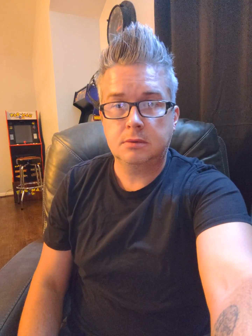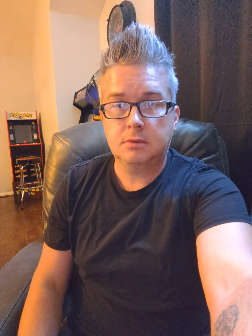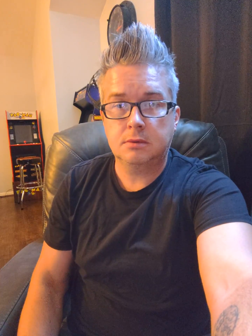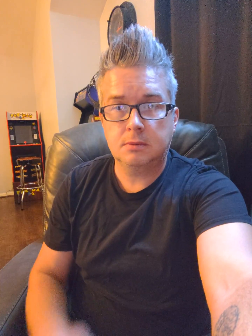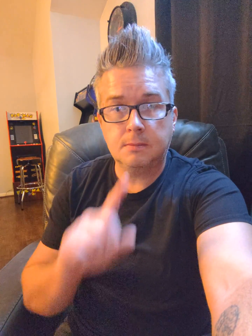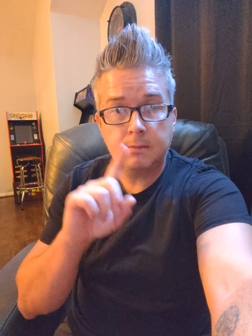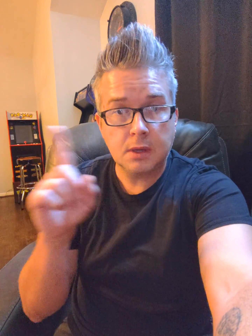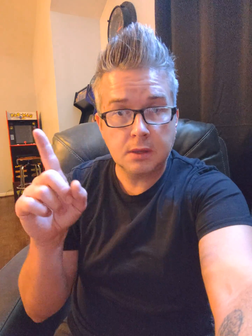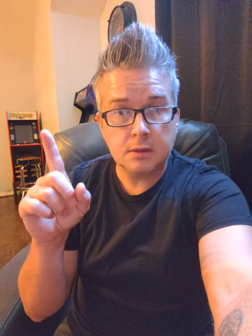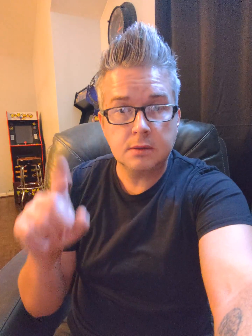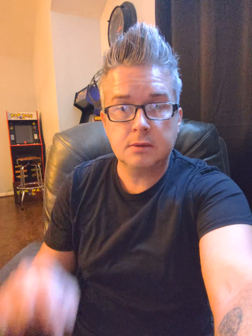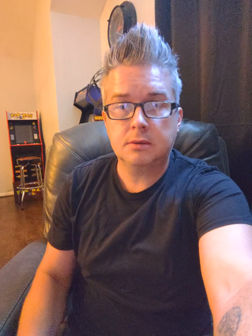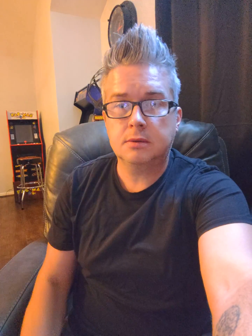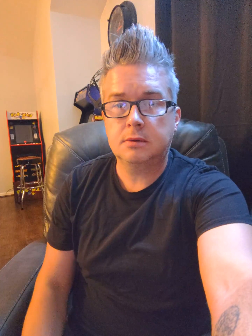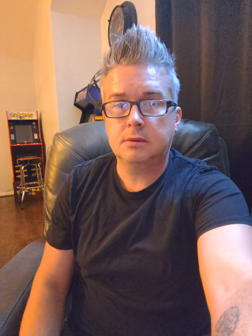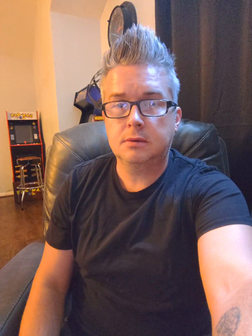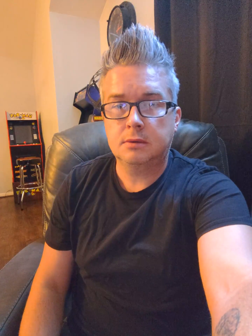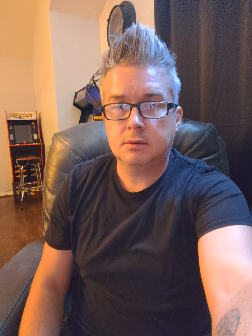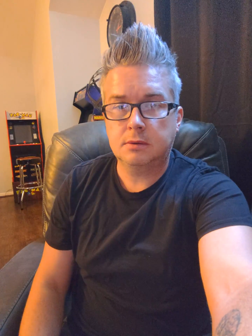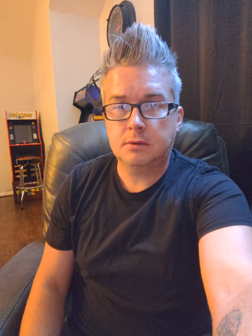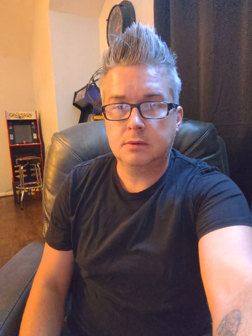but